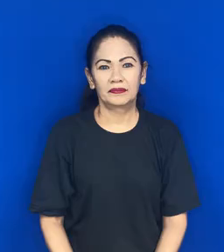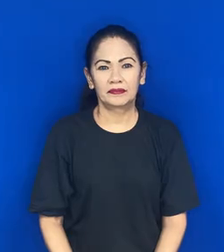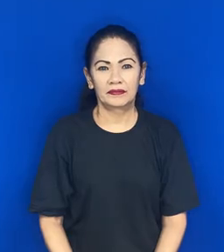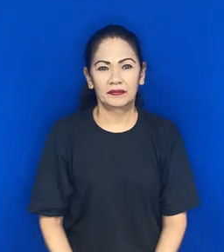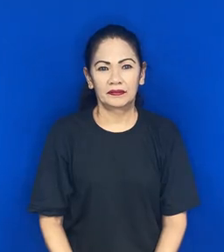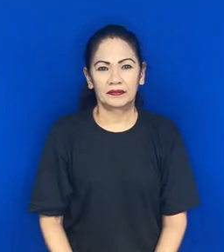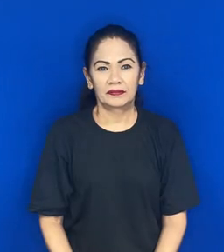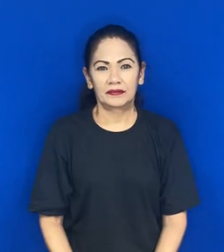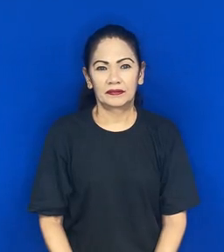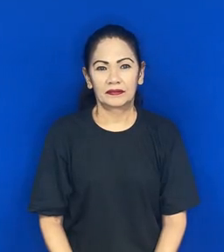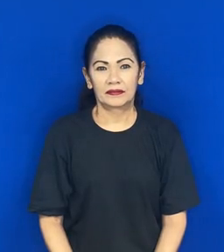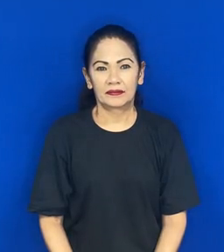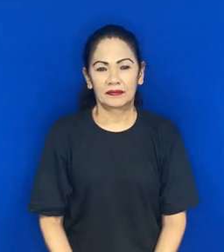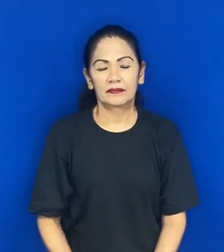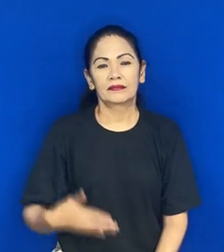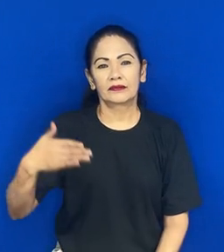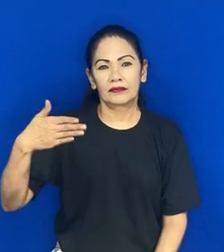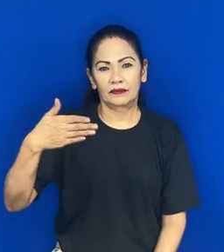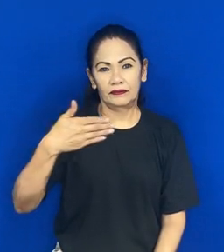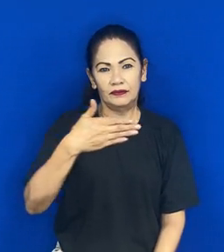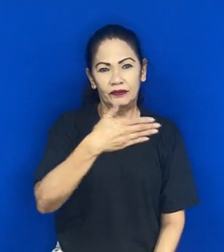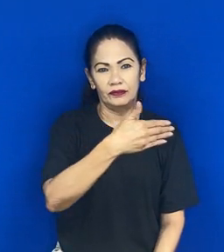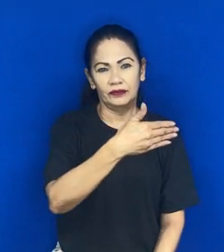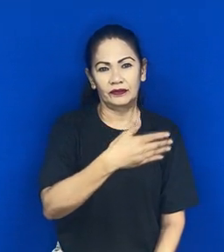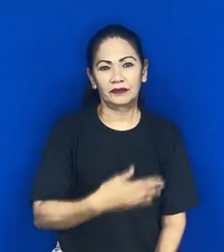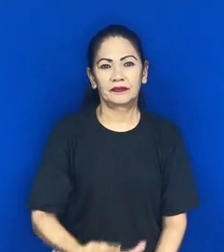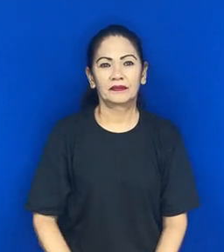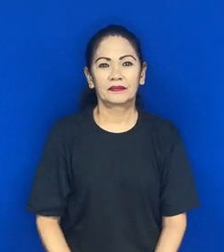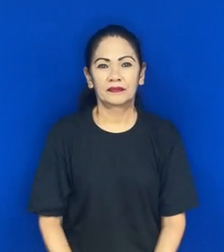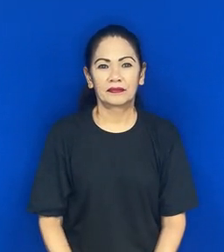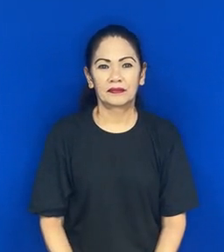fish